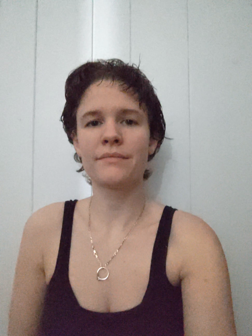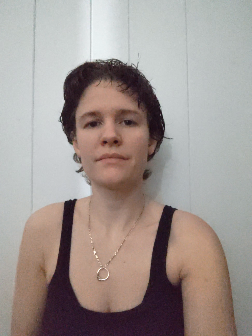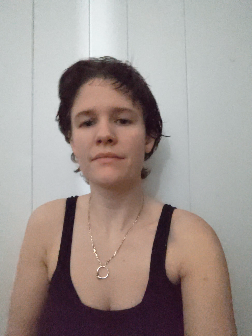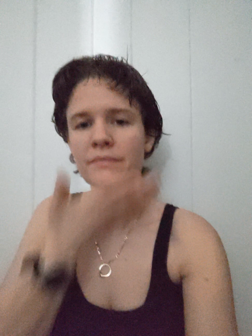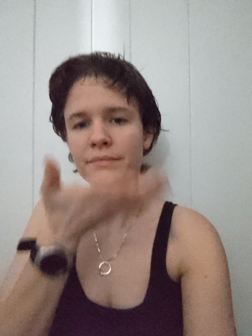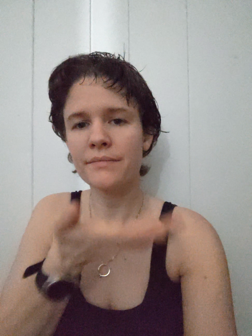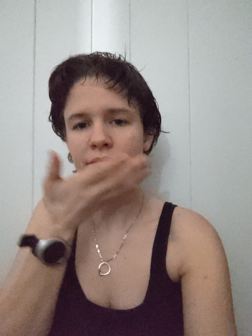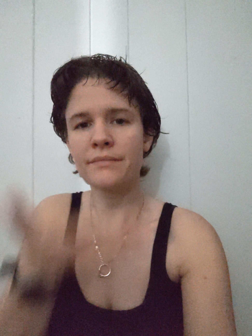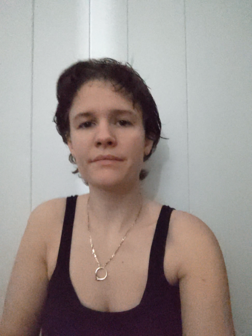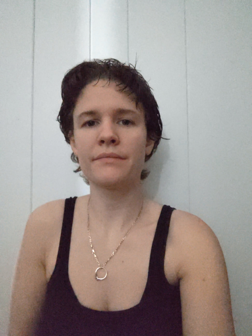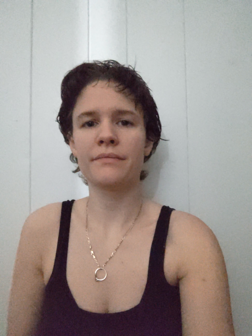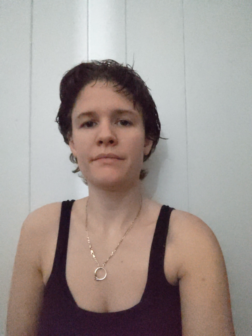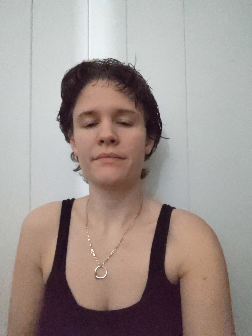grass